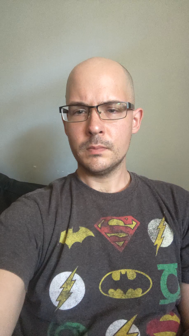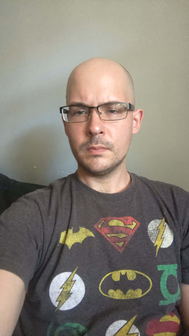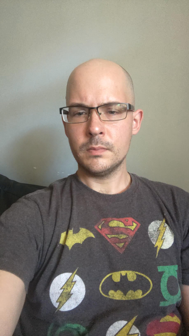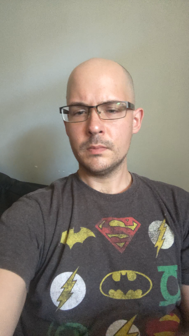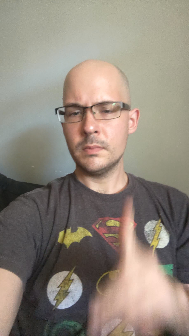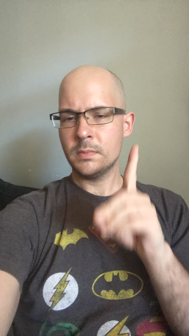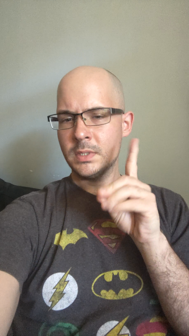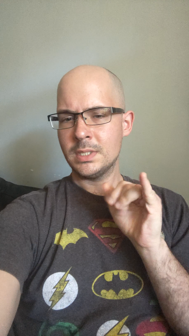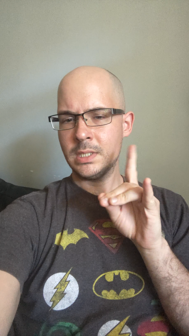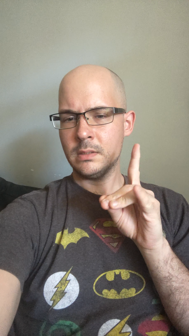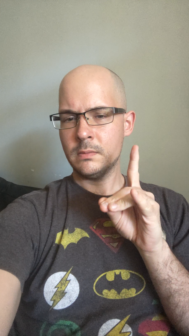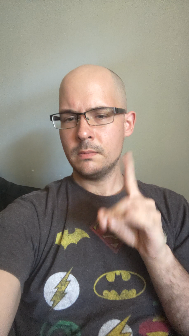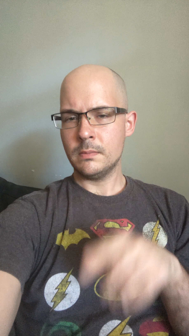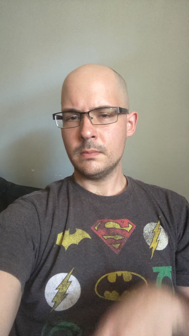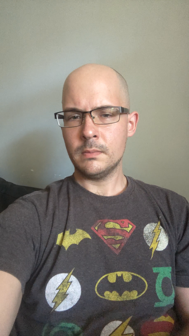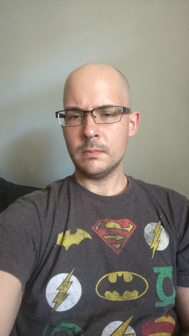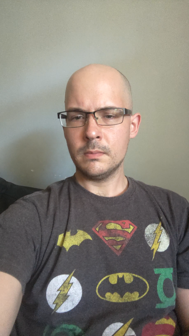did